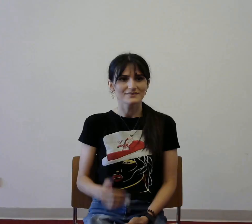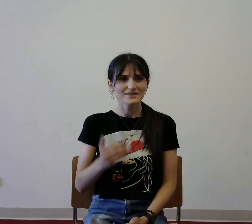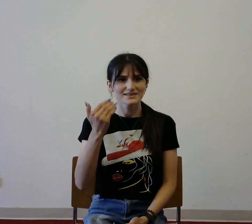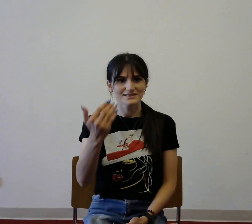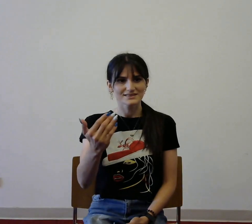siz